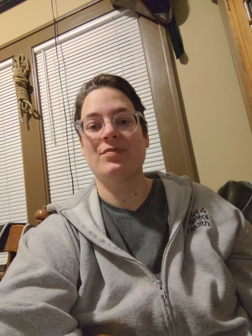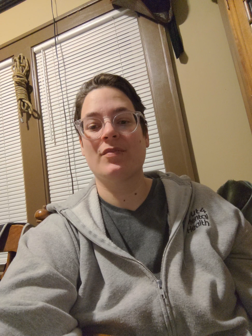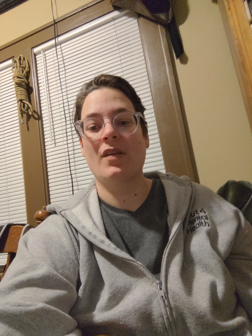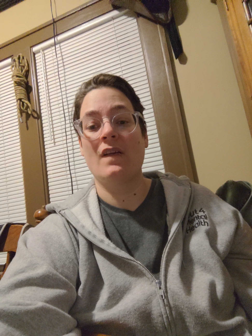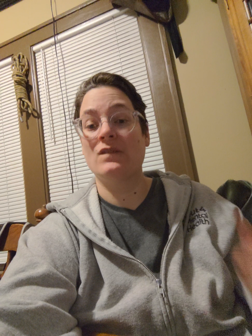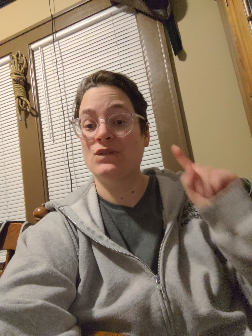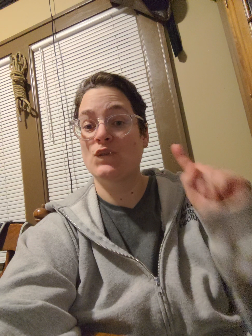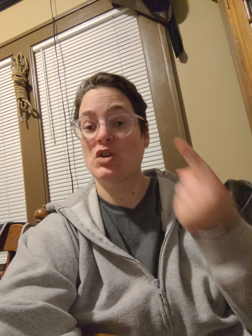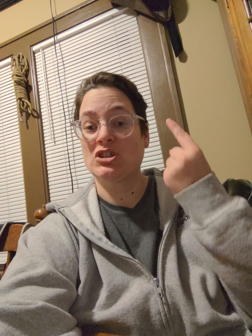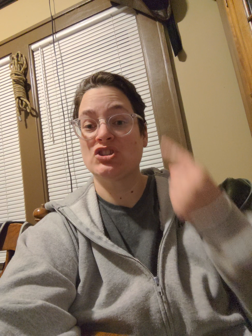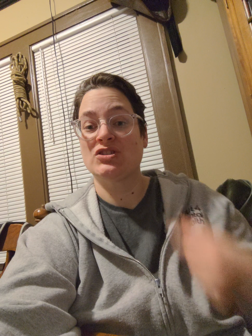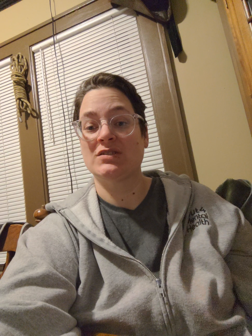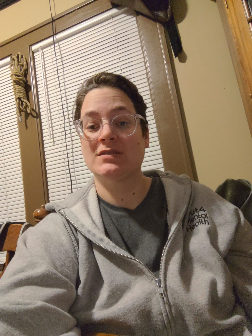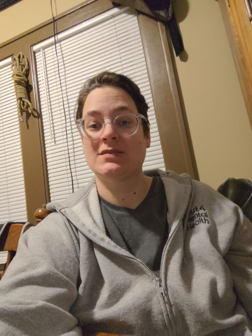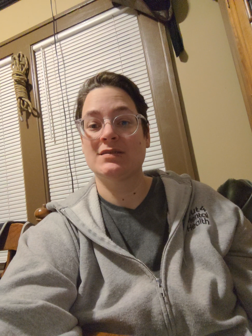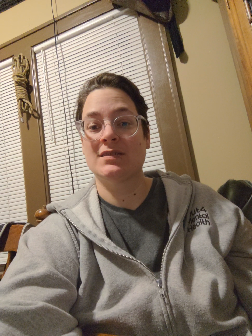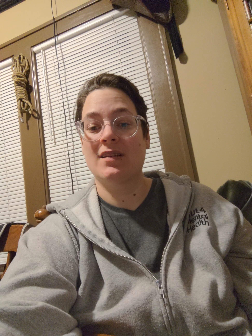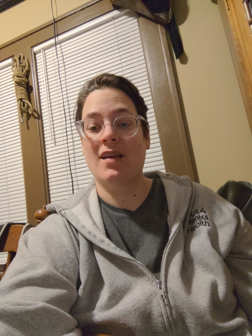first